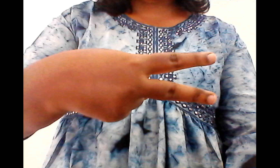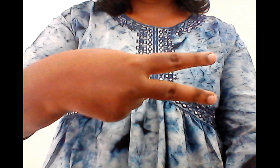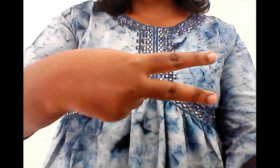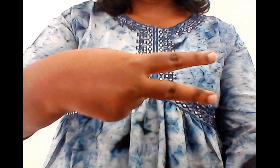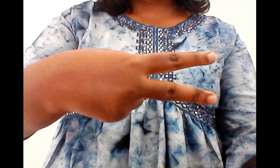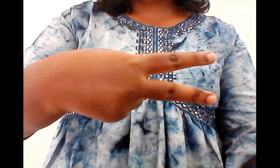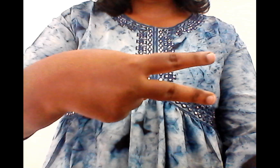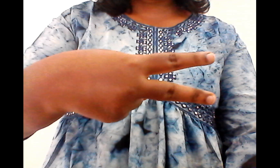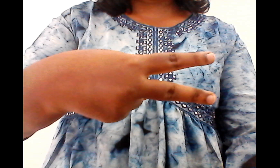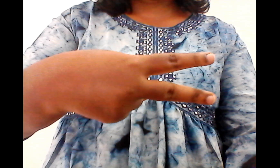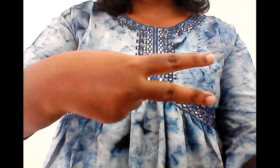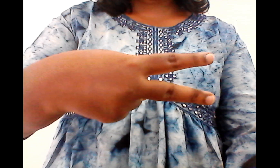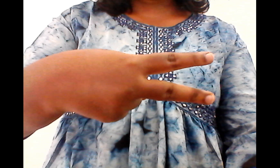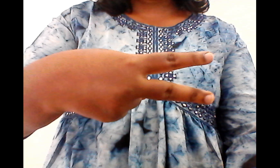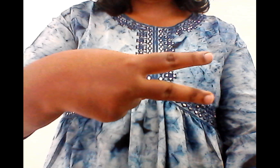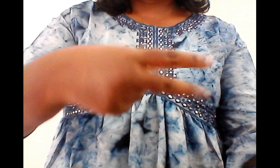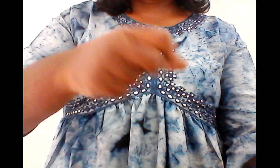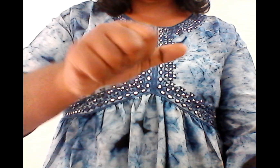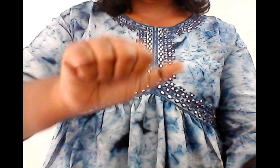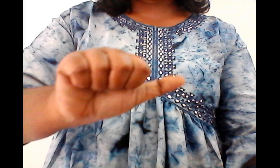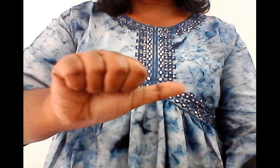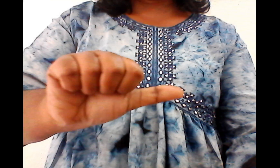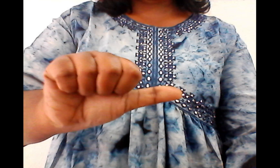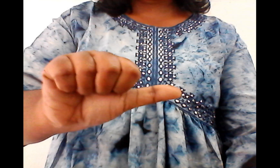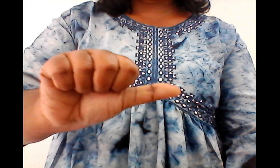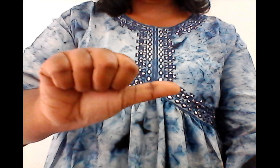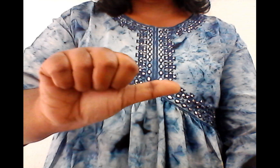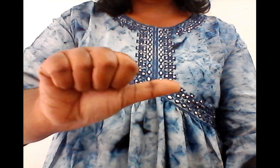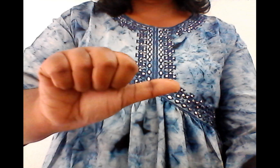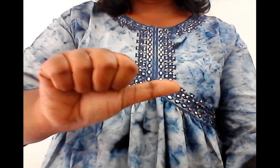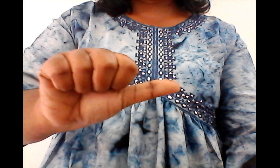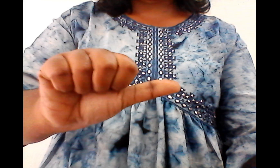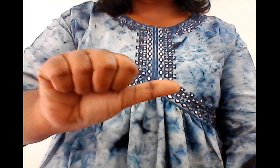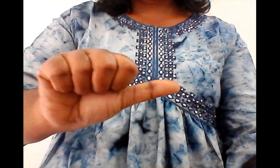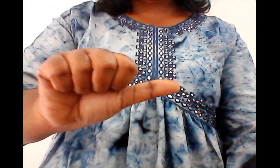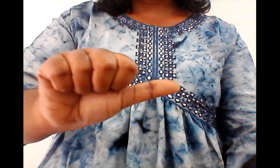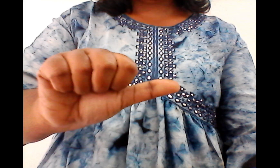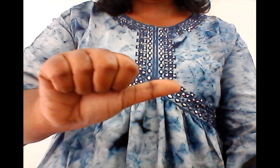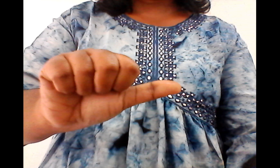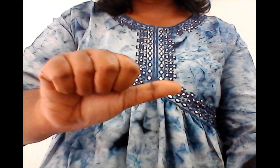ഐ